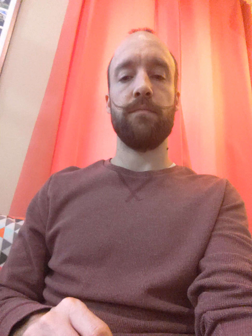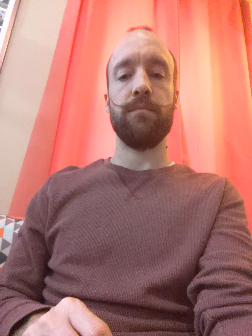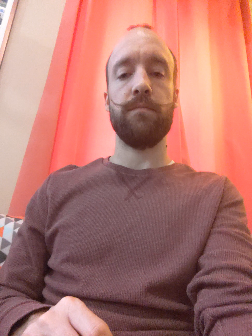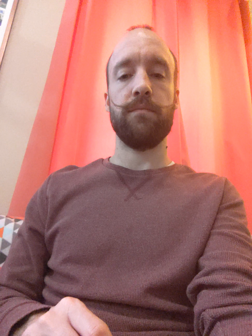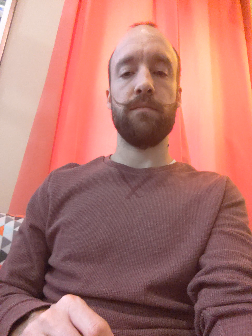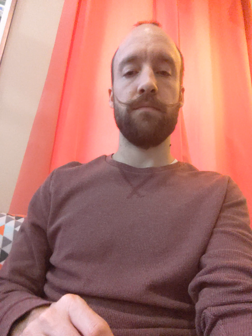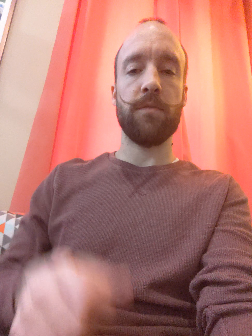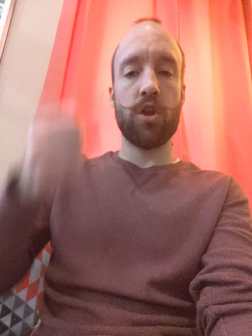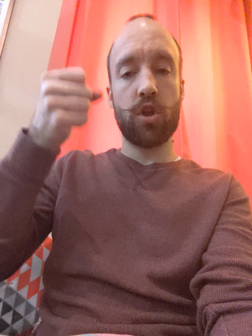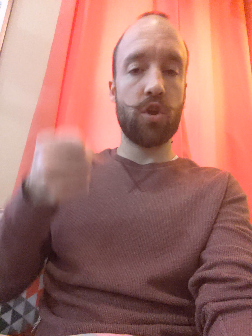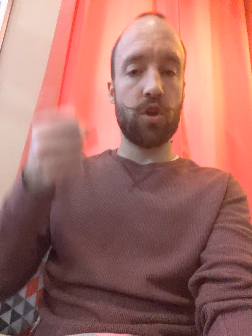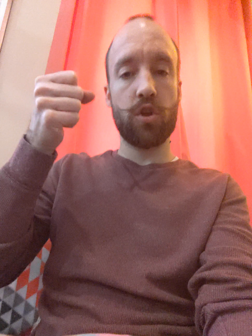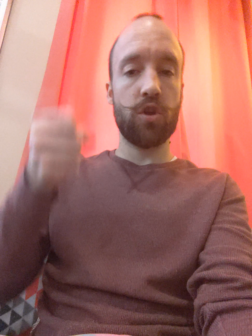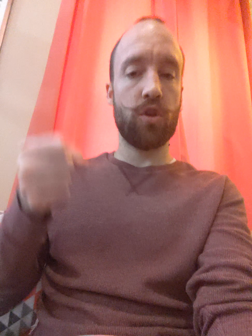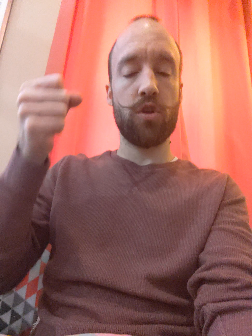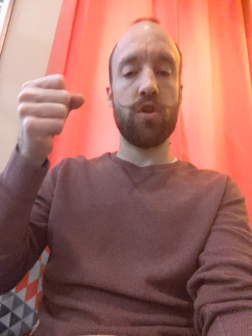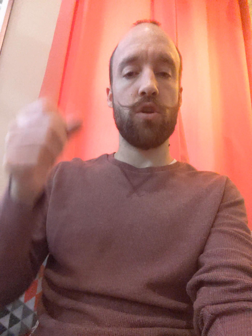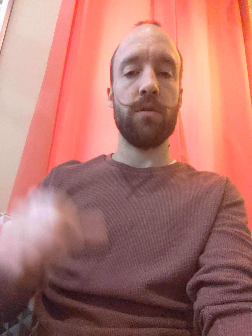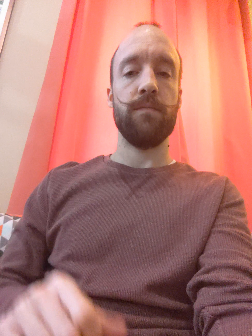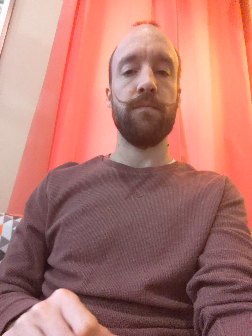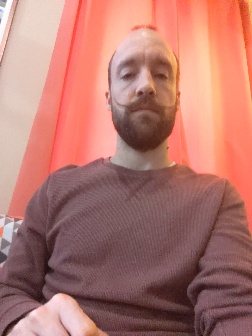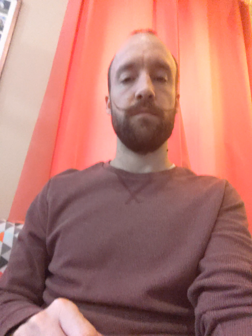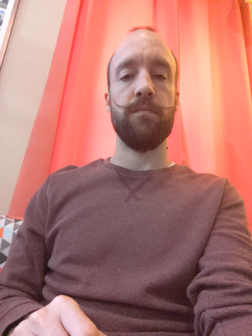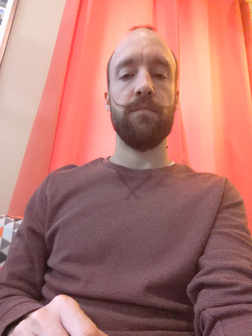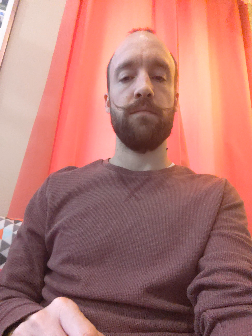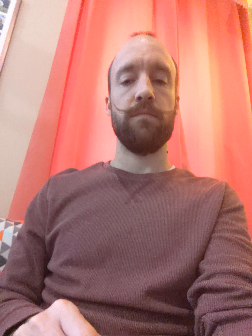car